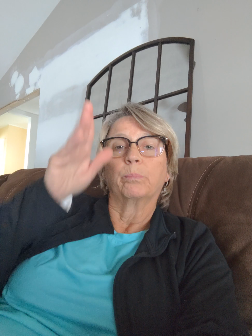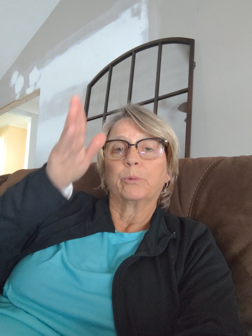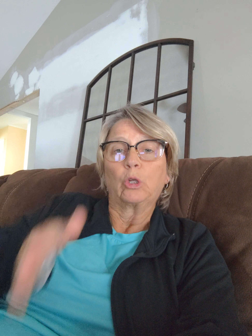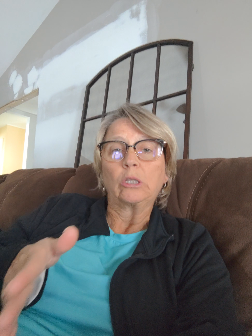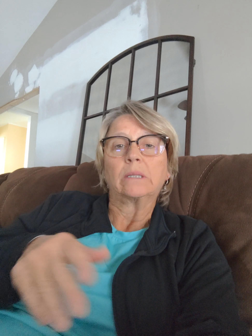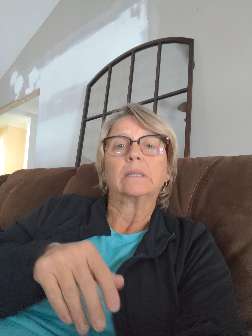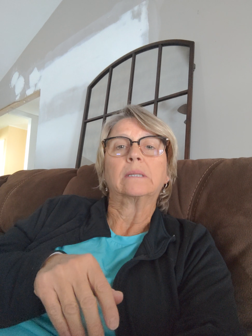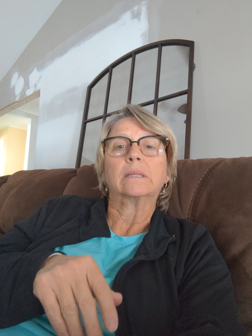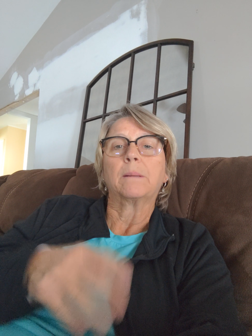person